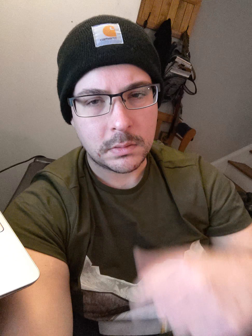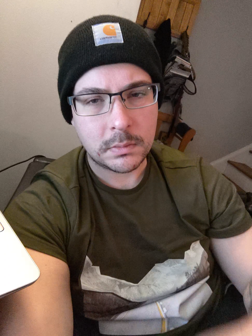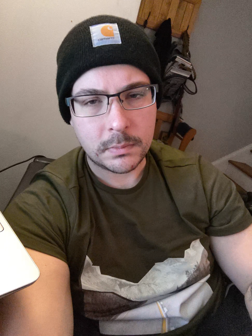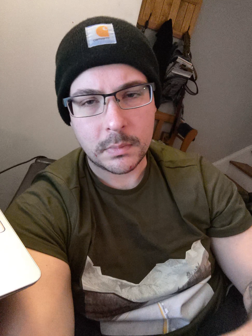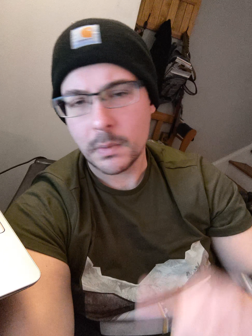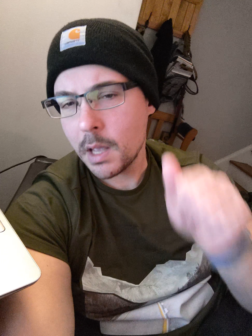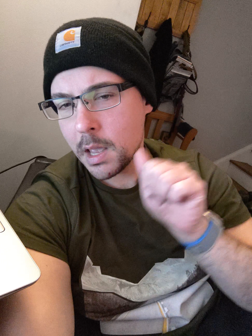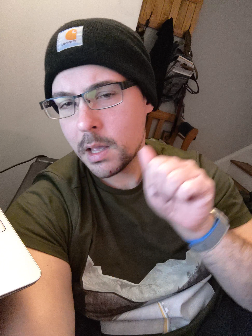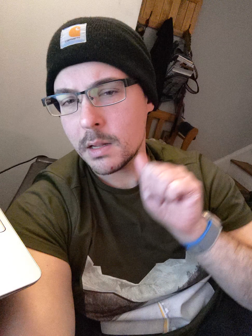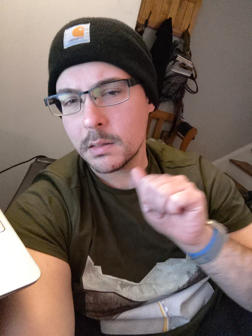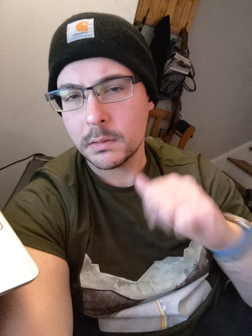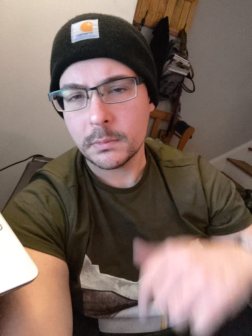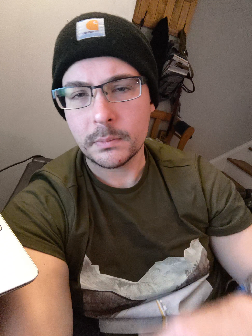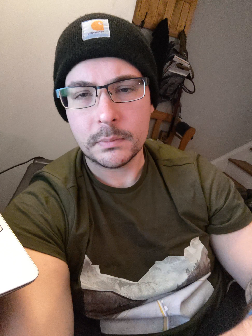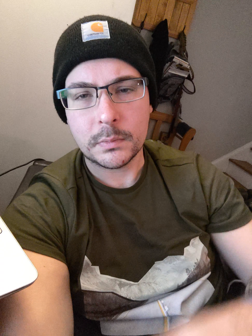aunt